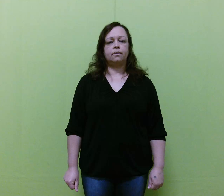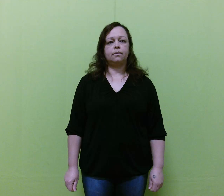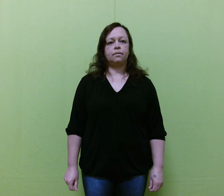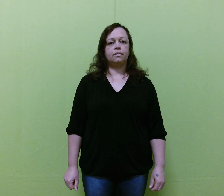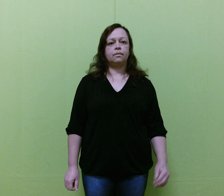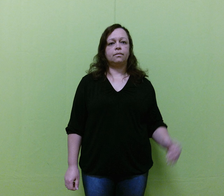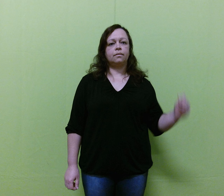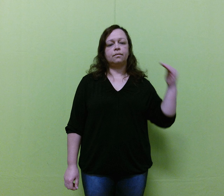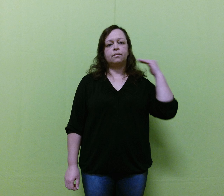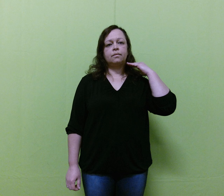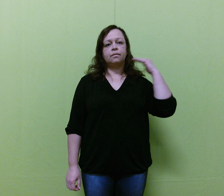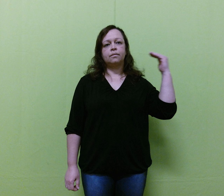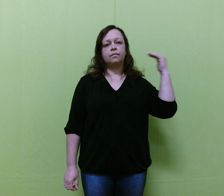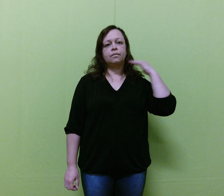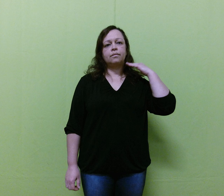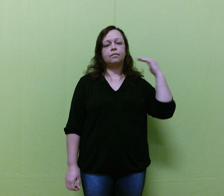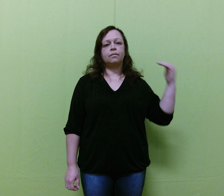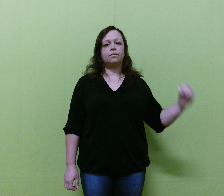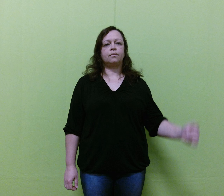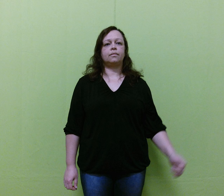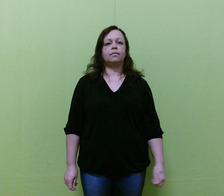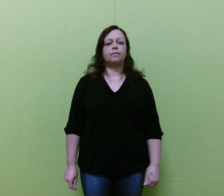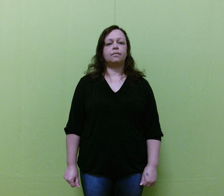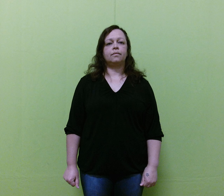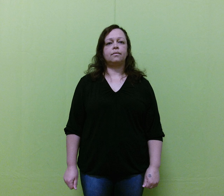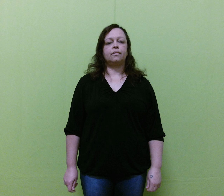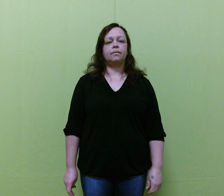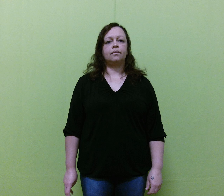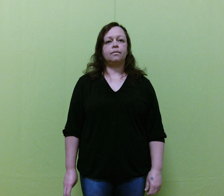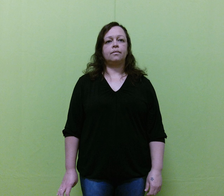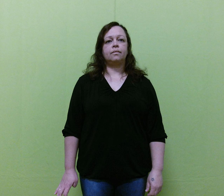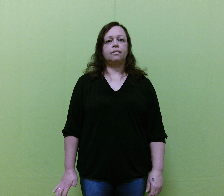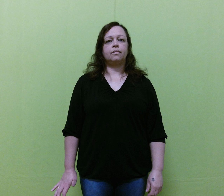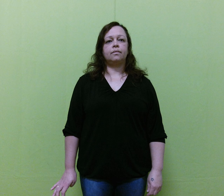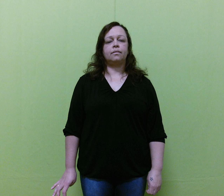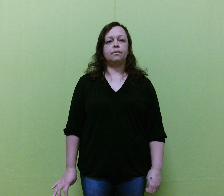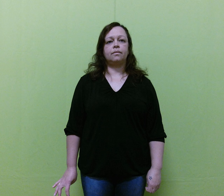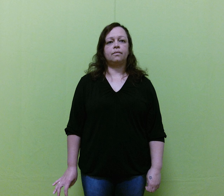banco